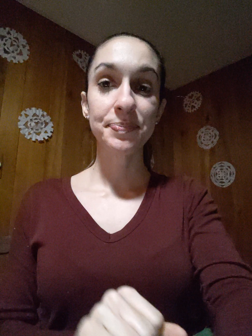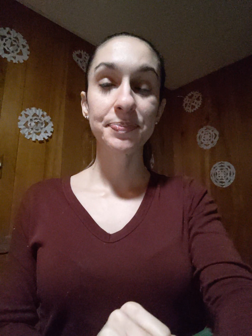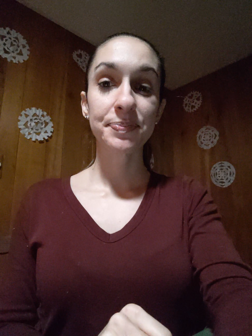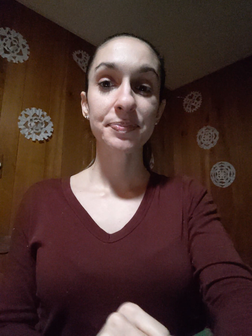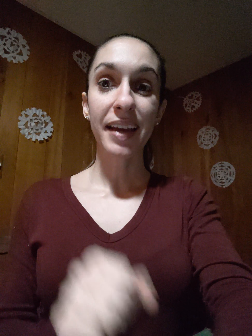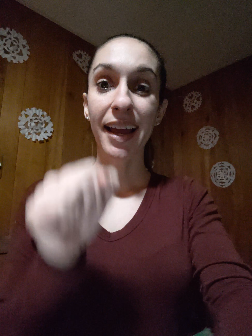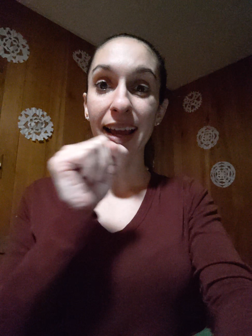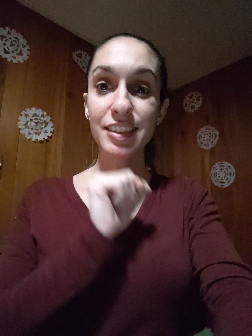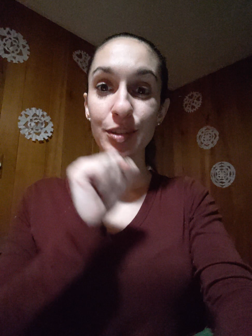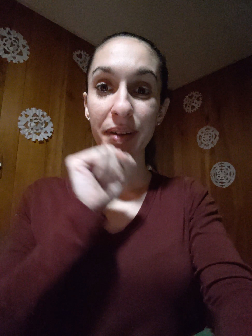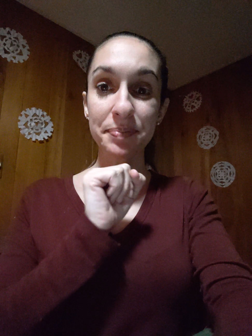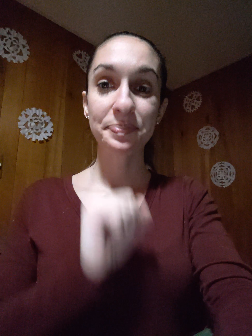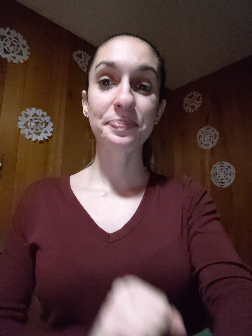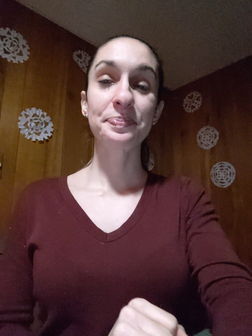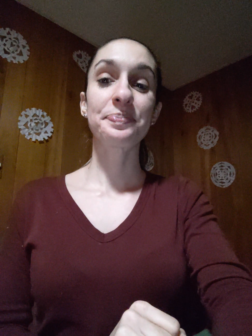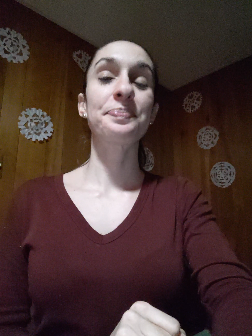ice cream